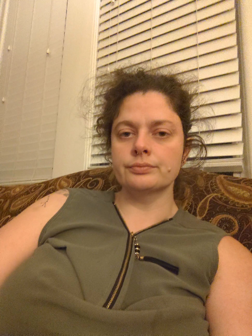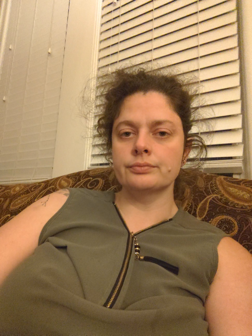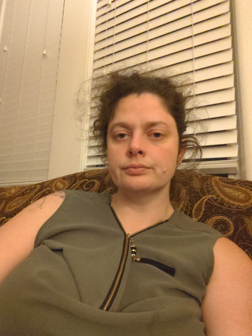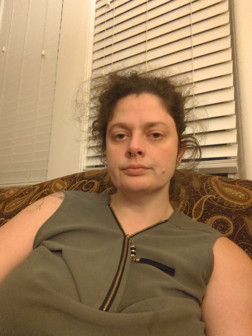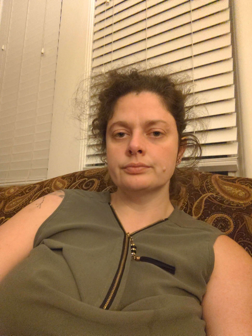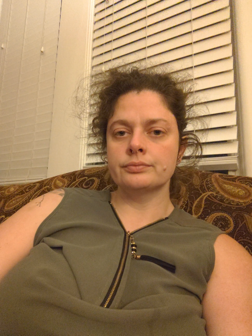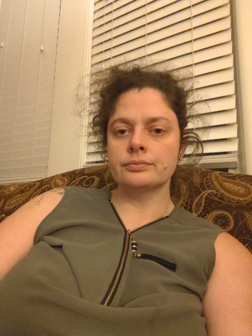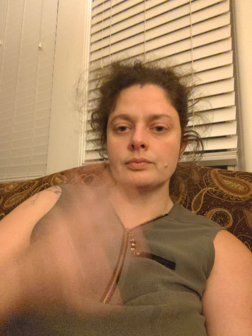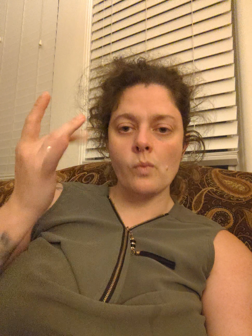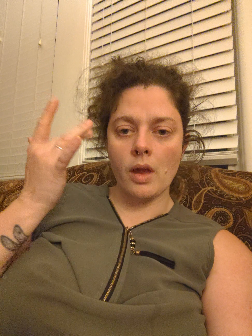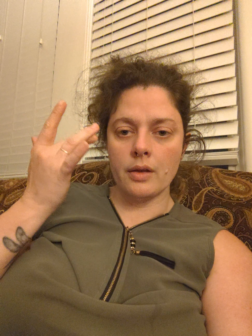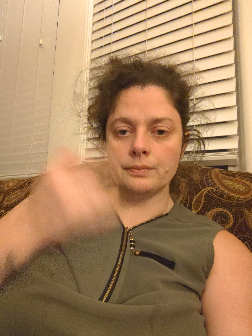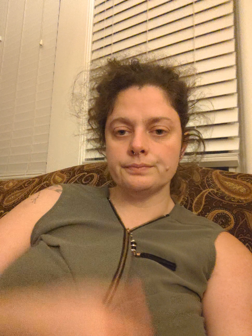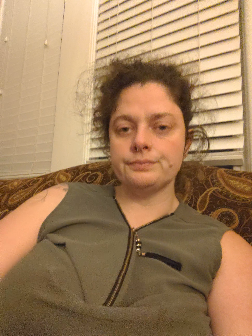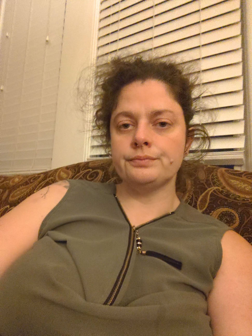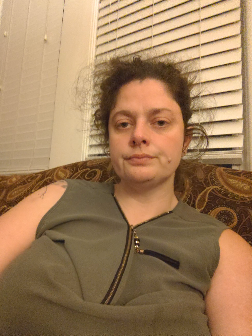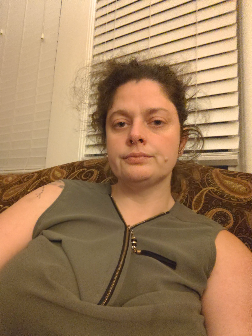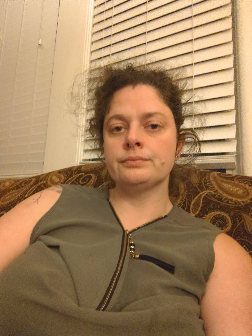why